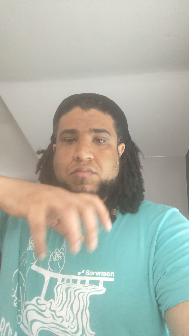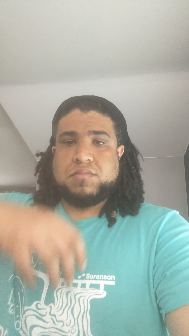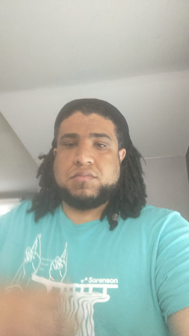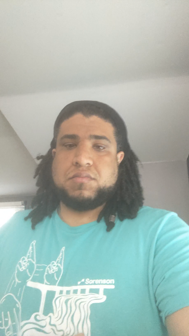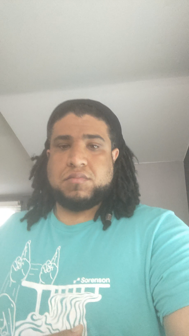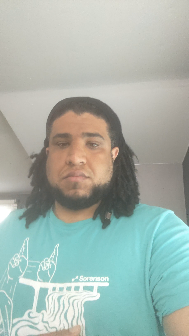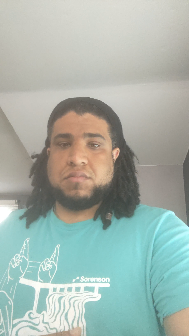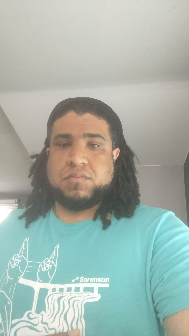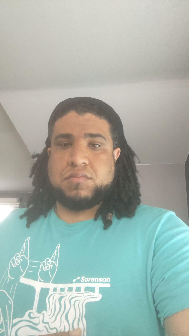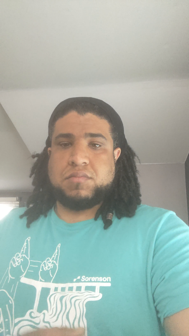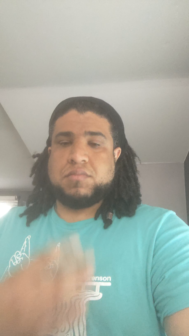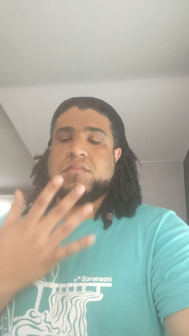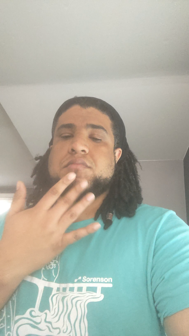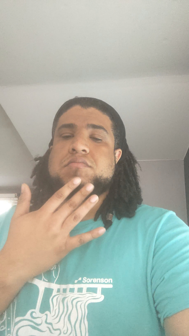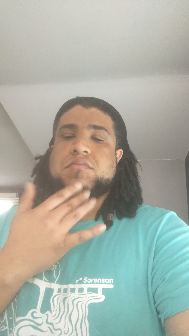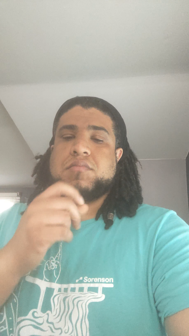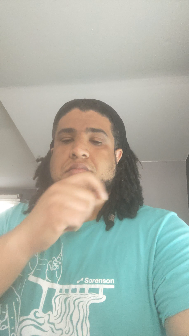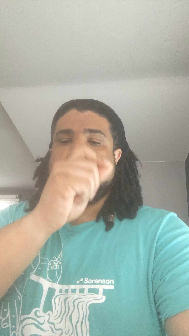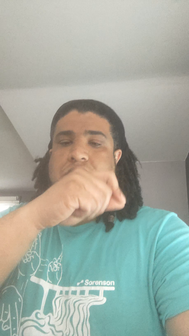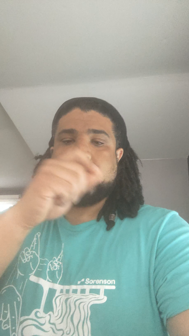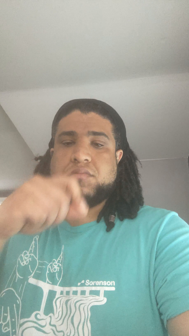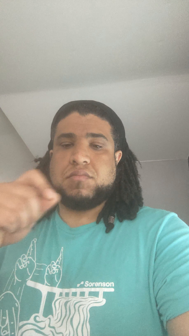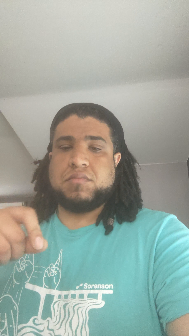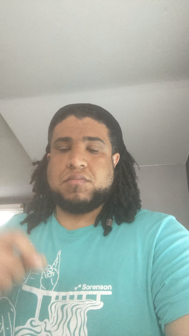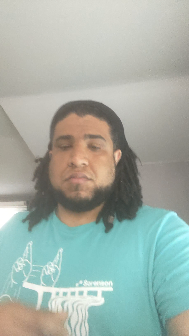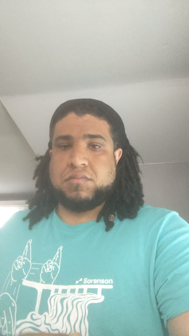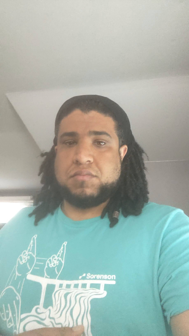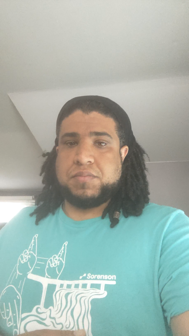crayon